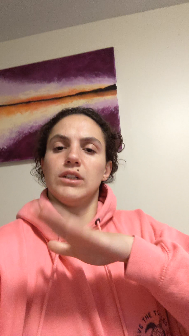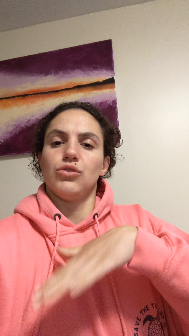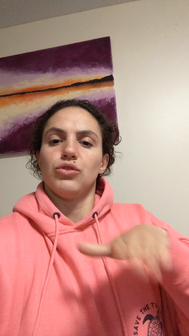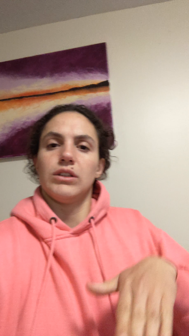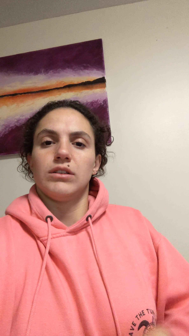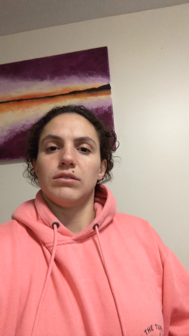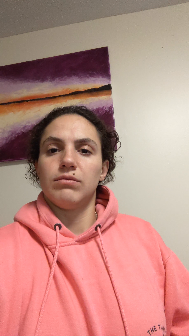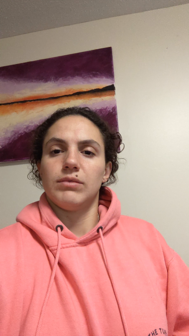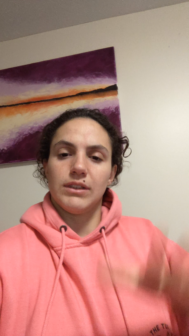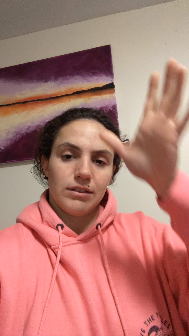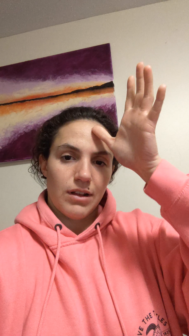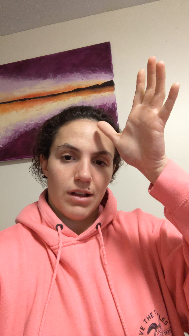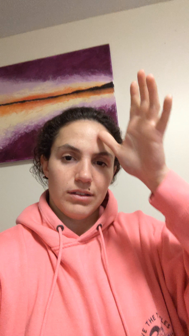daddy